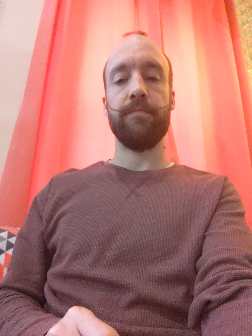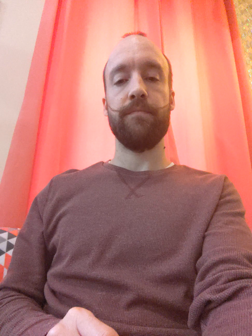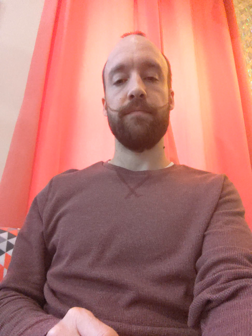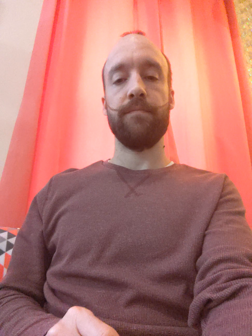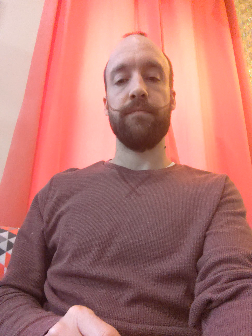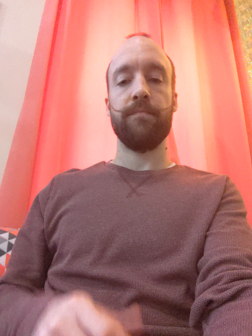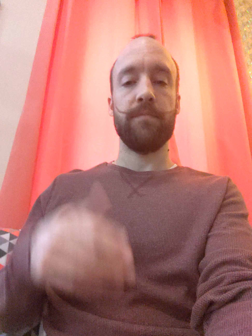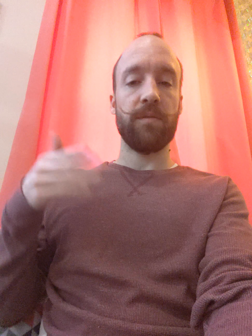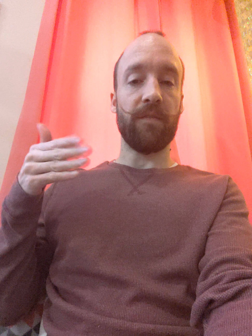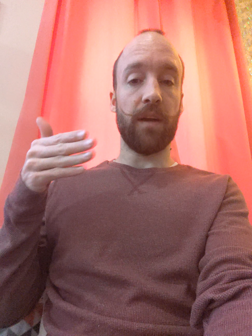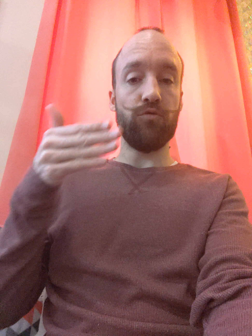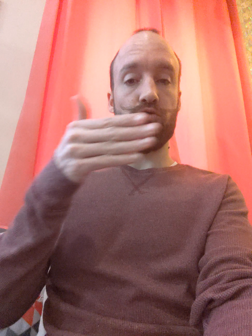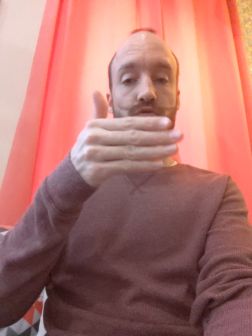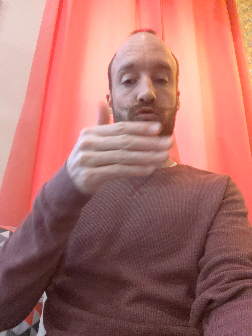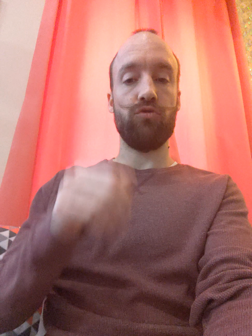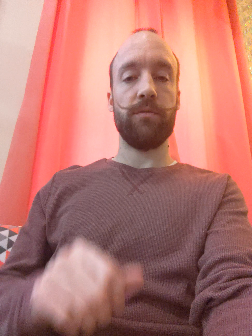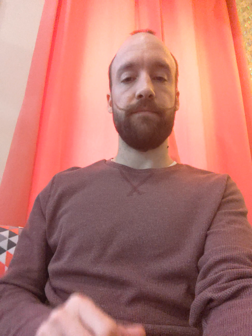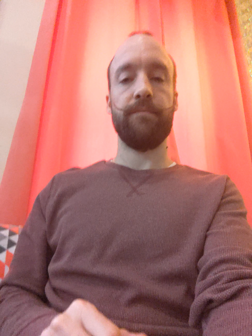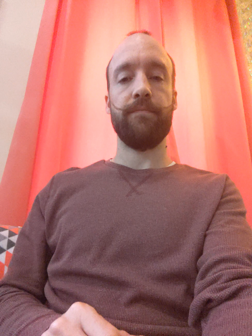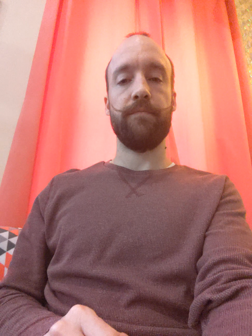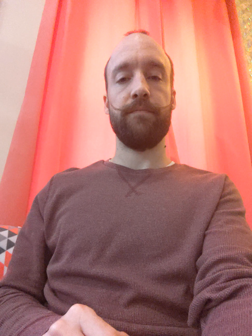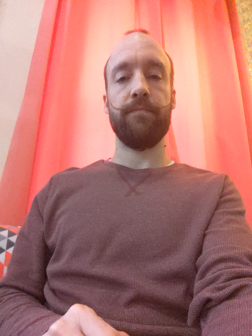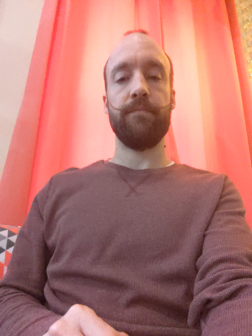fish